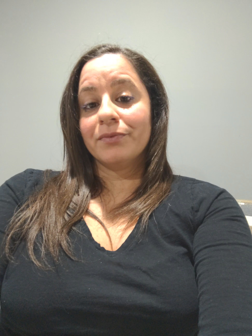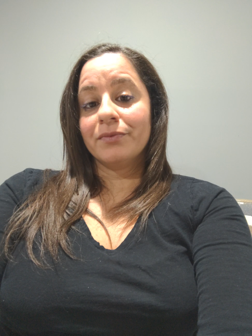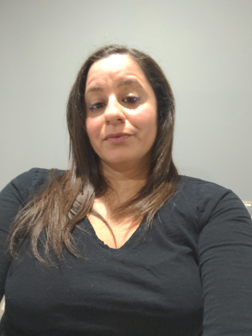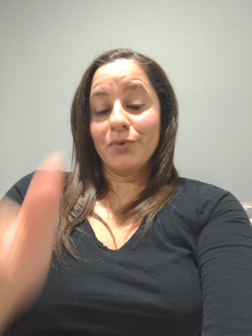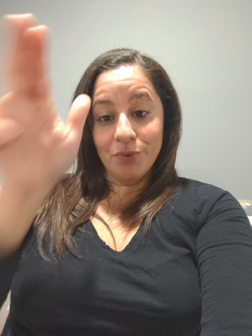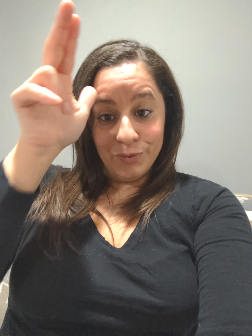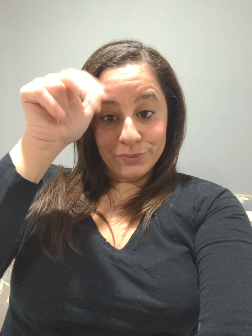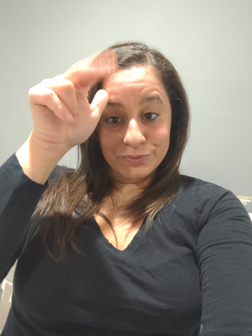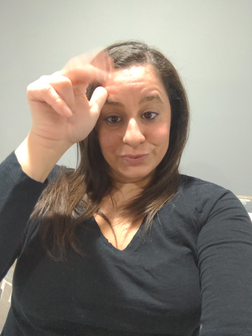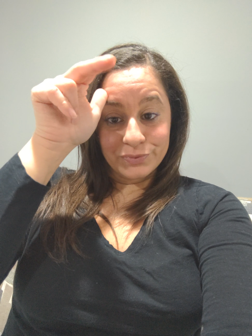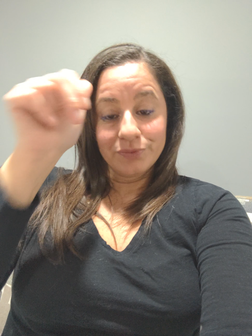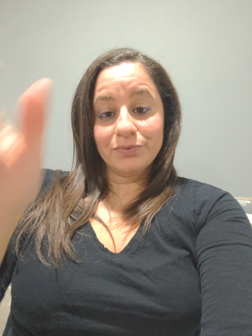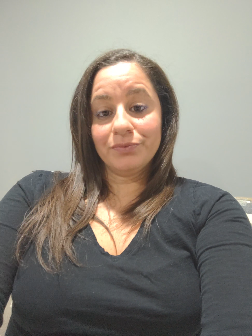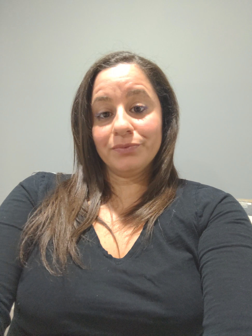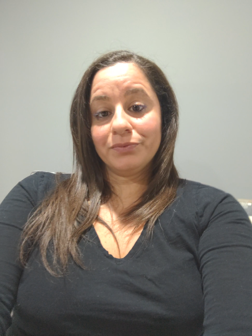horse